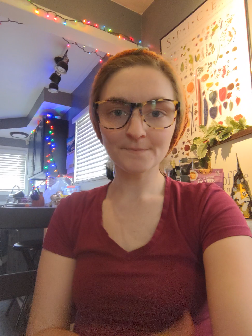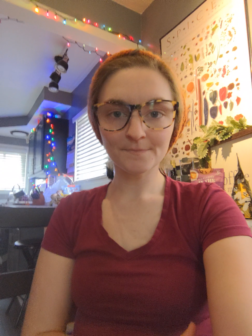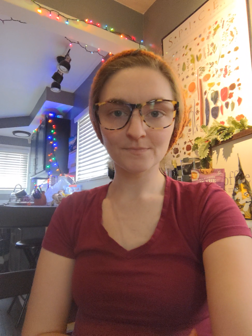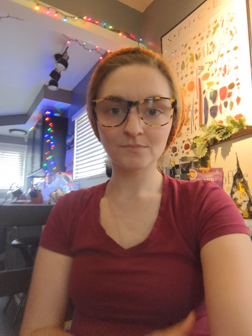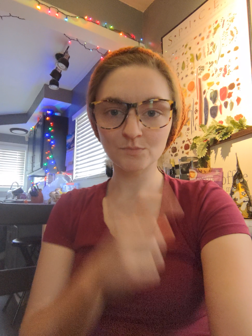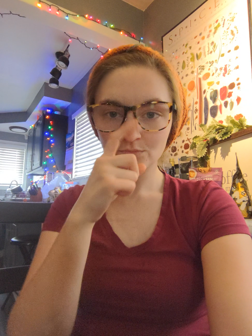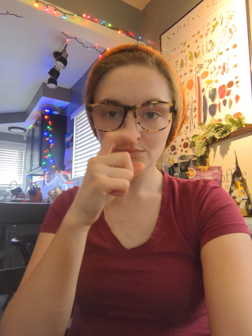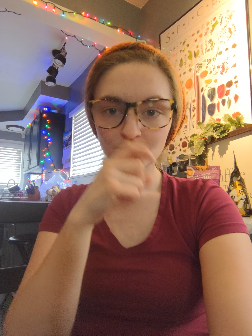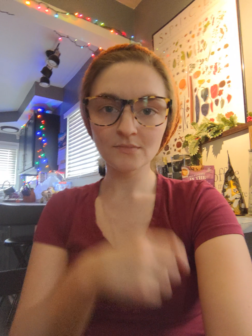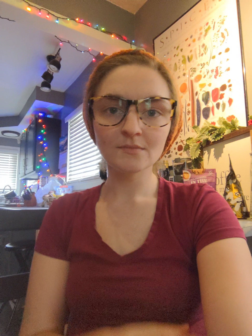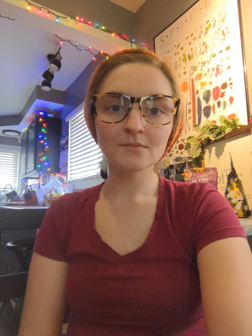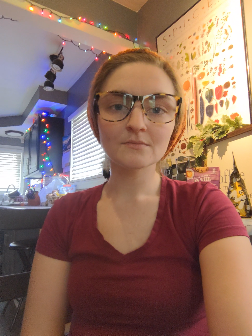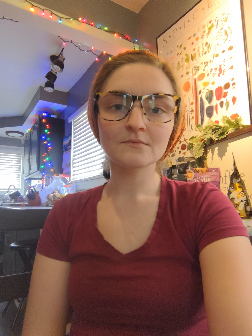doll